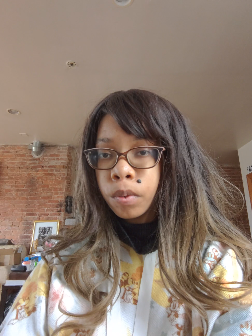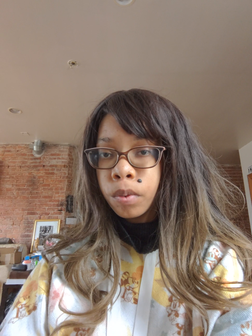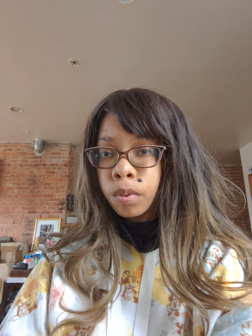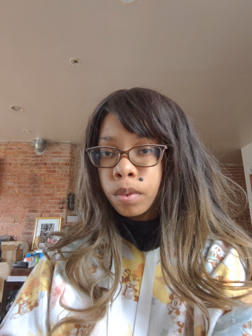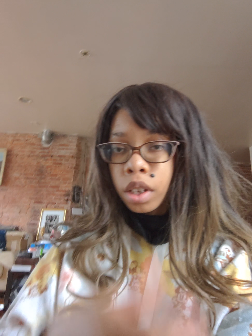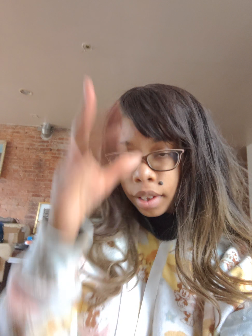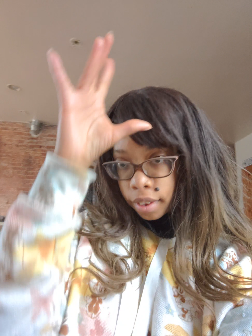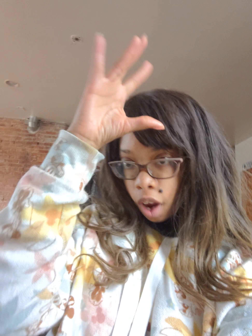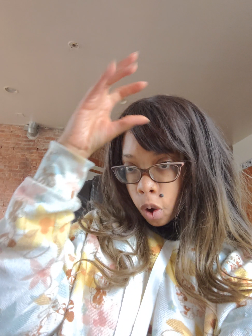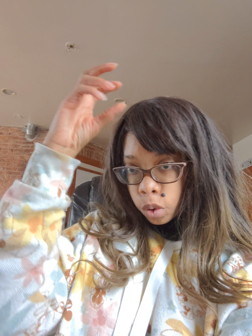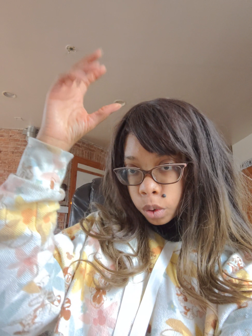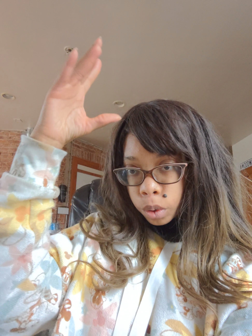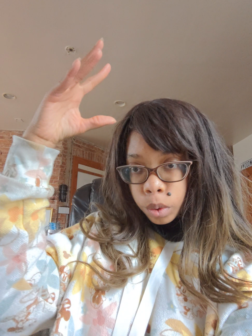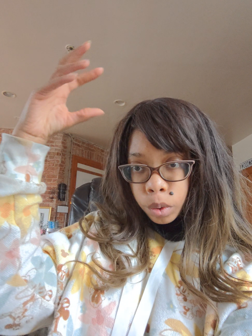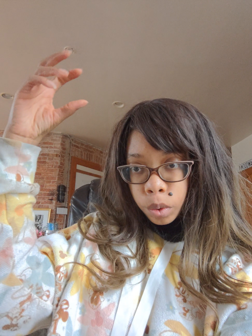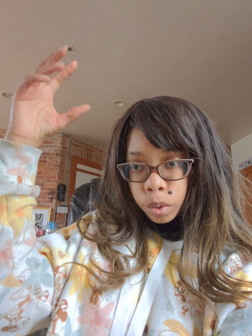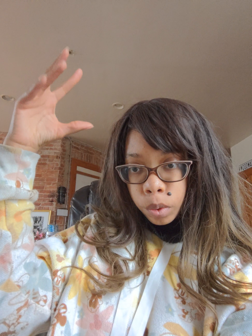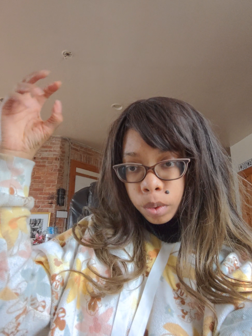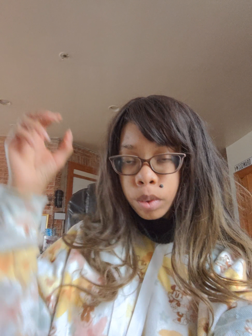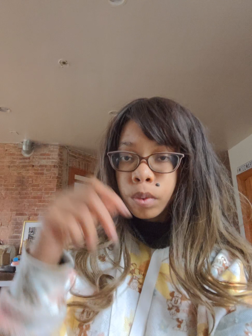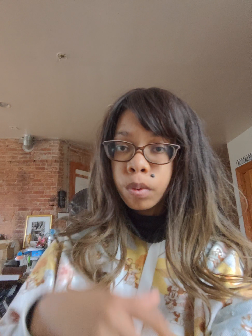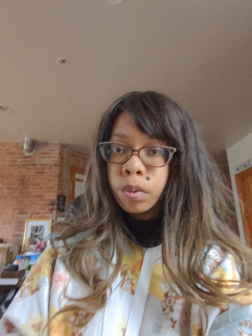cloud